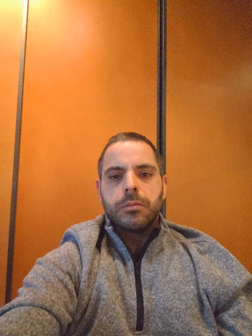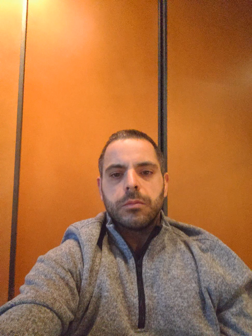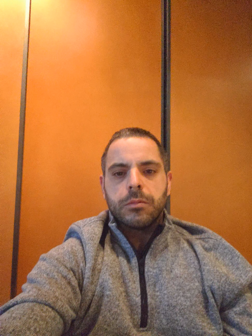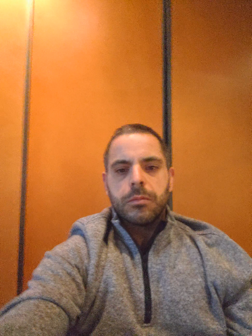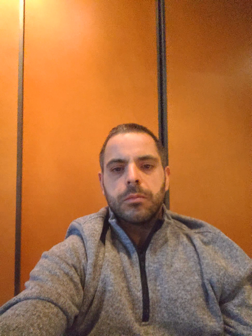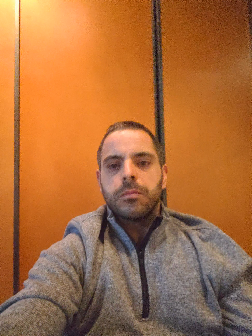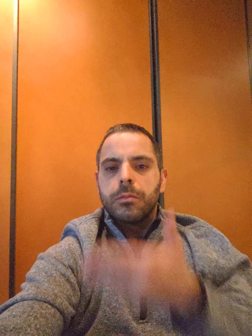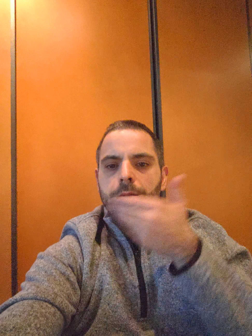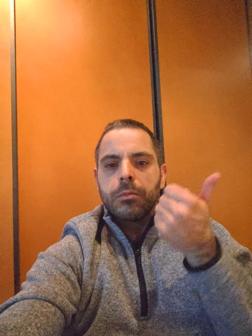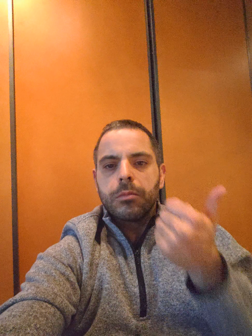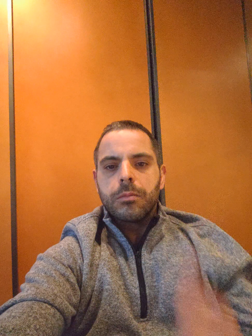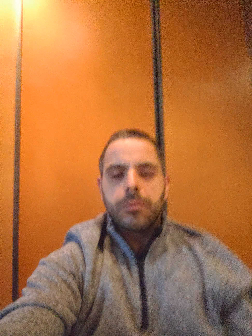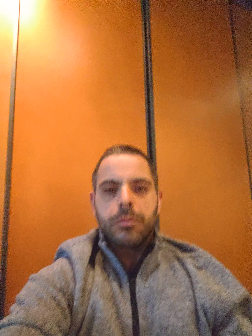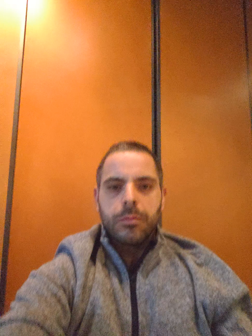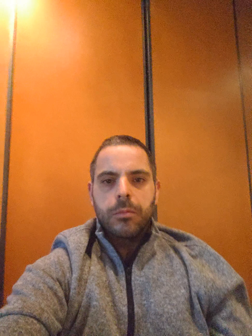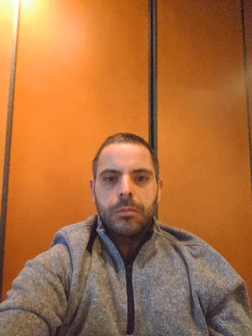better